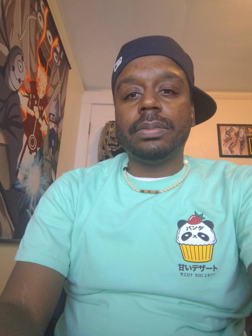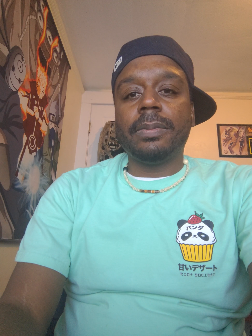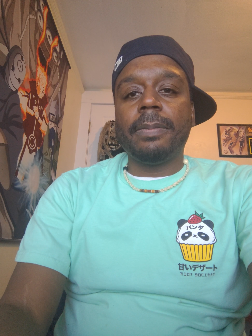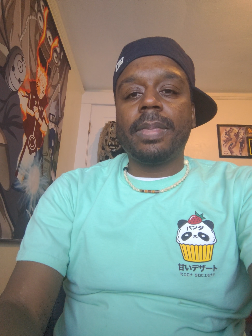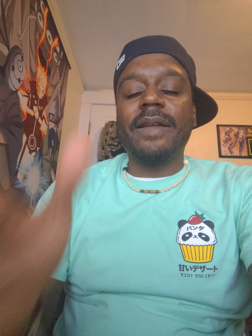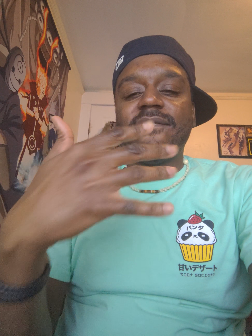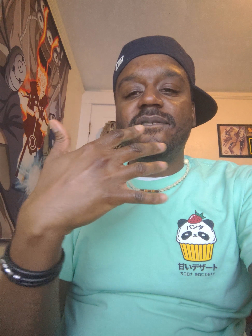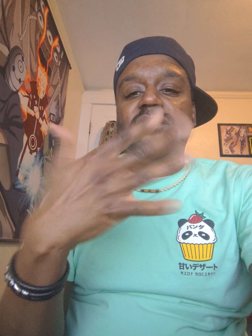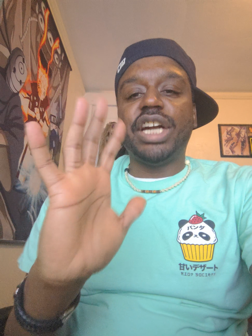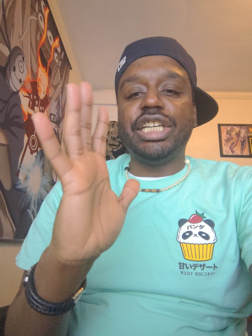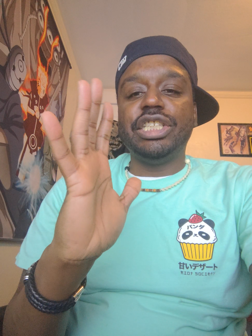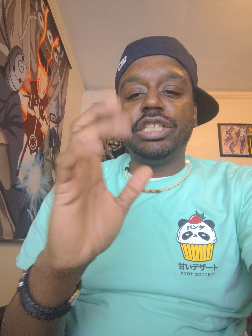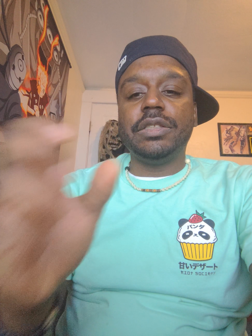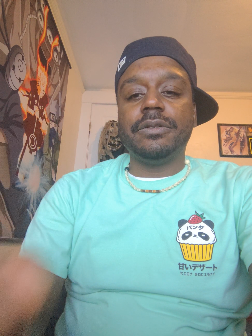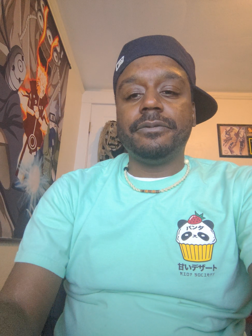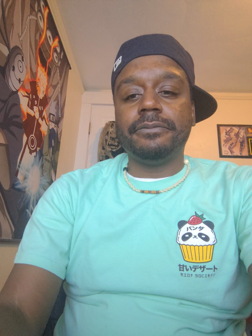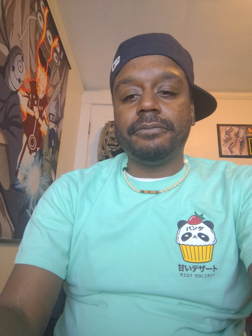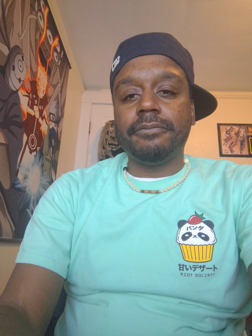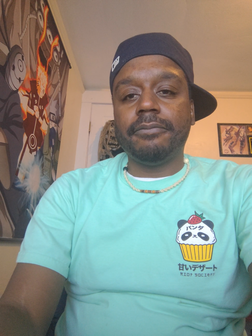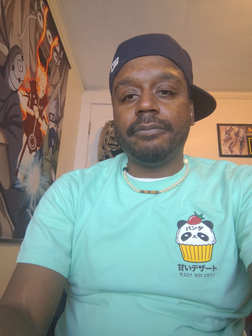finish